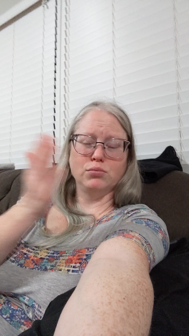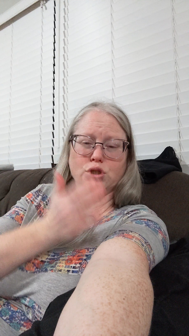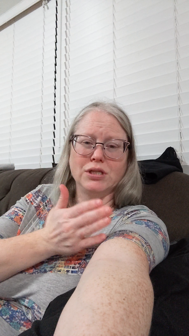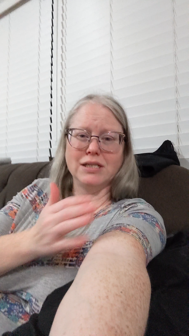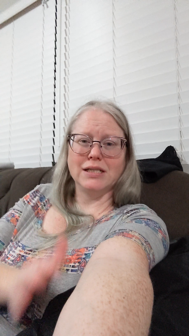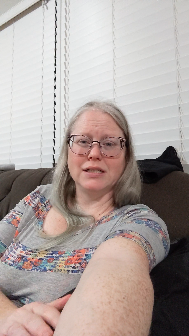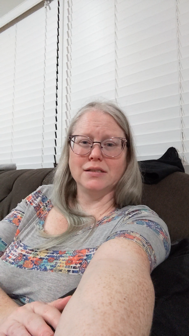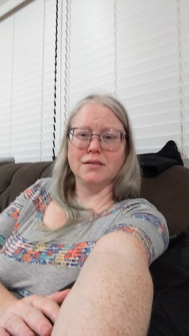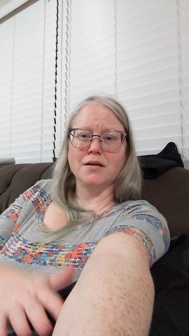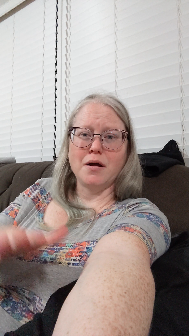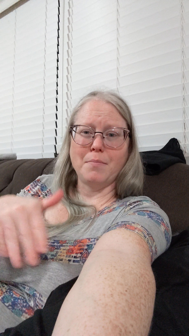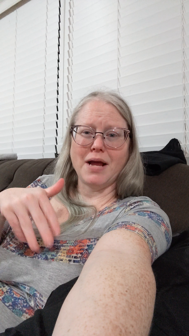pants